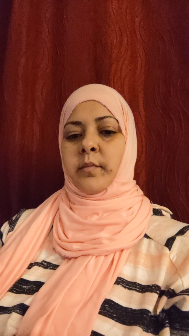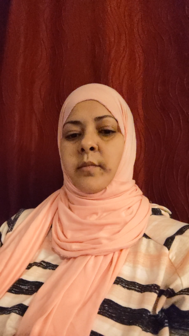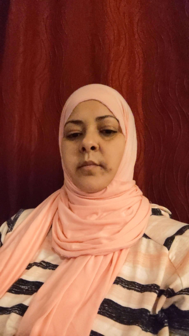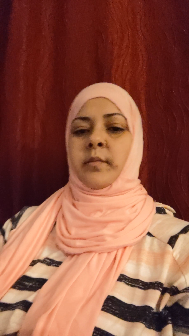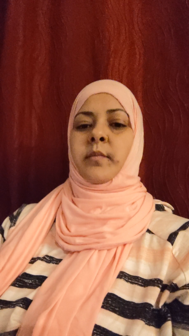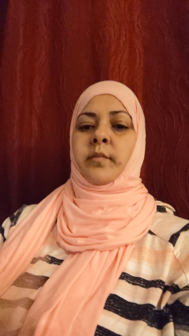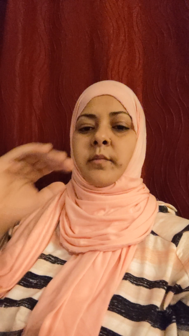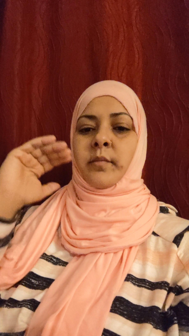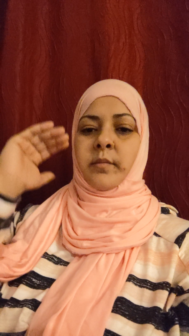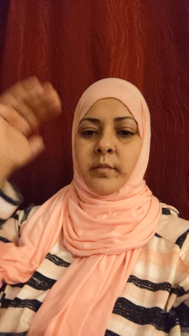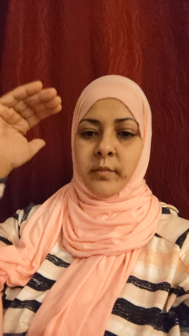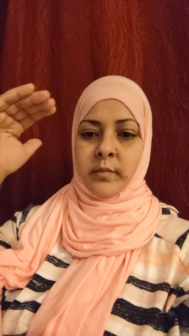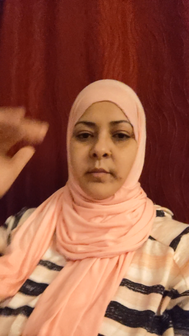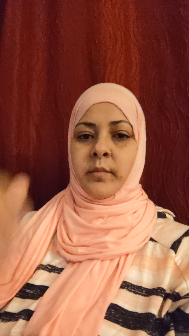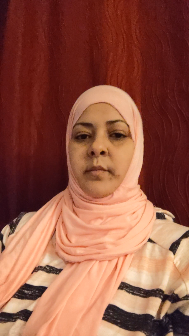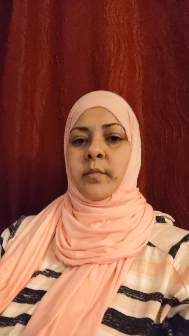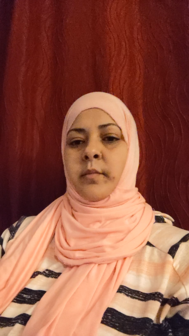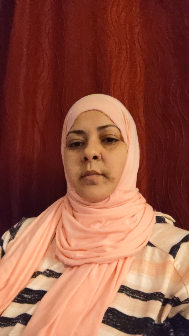big